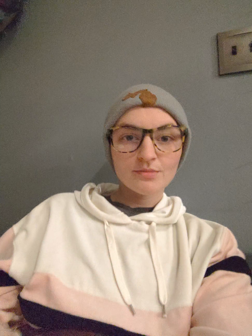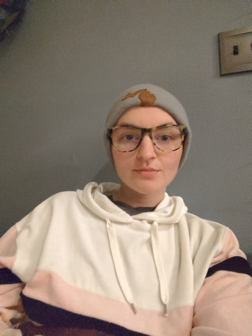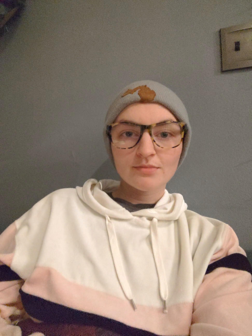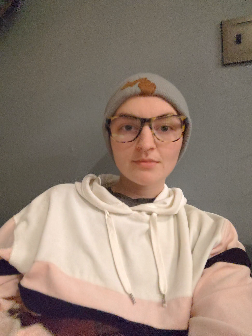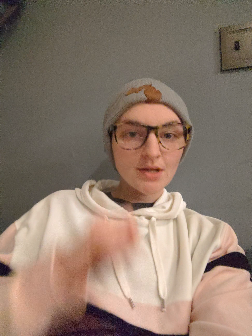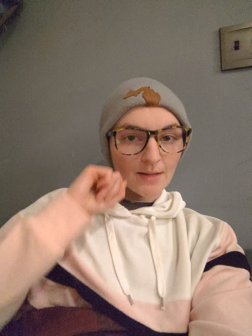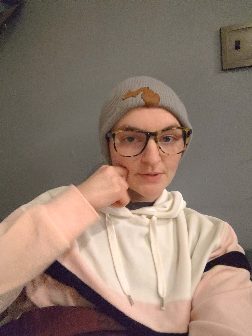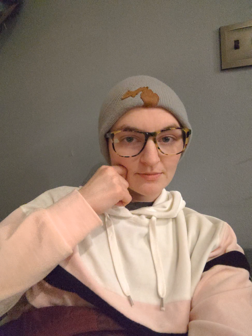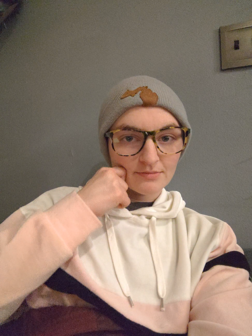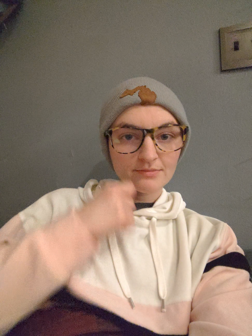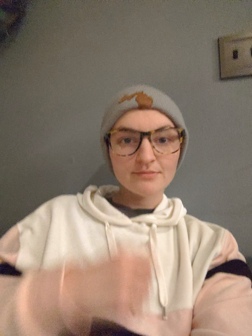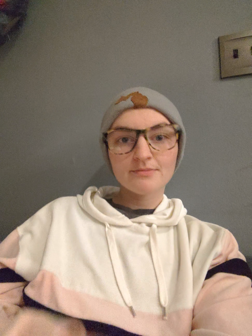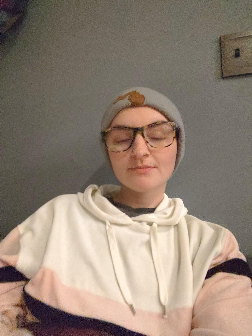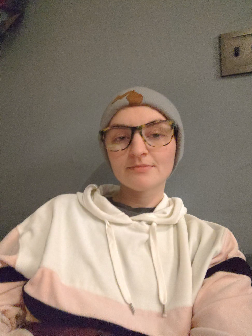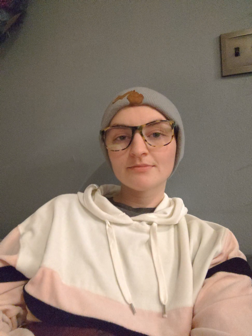apple